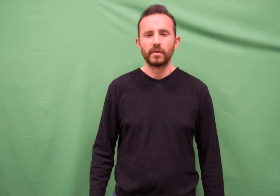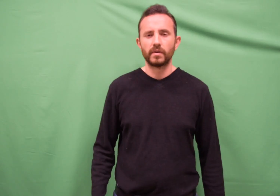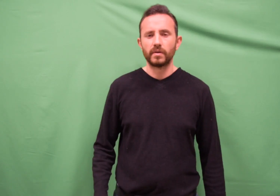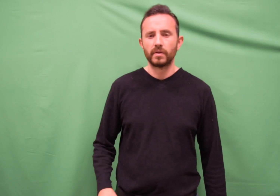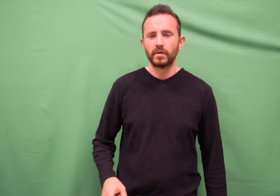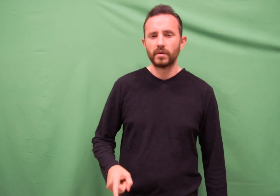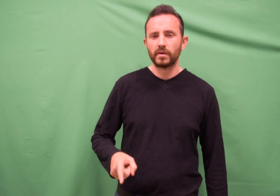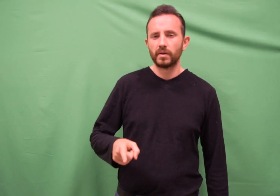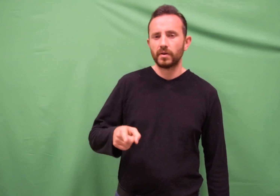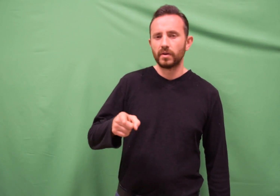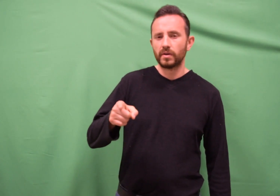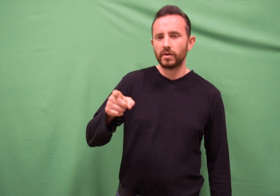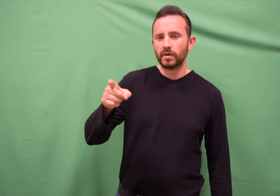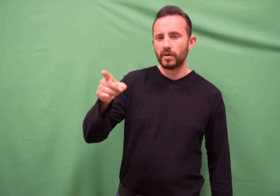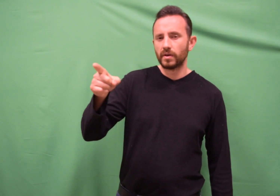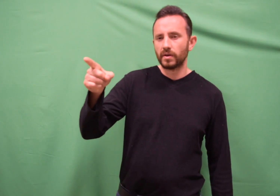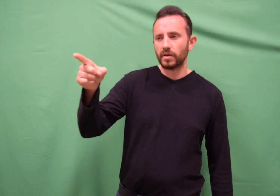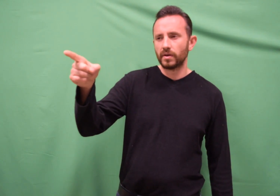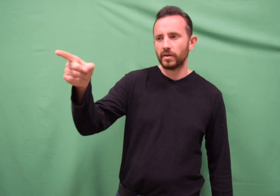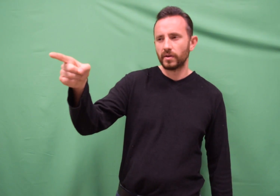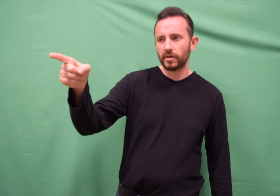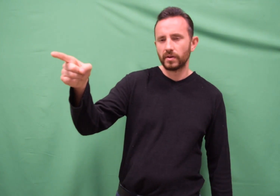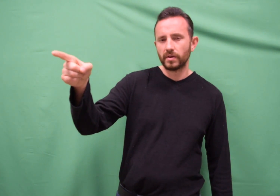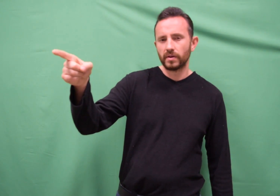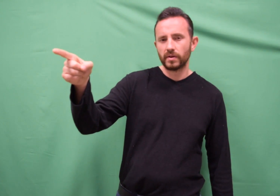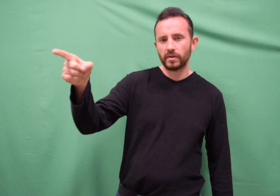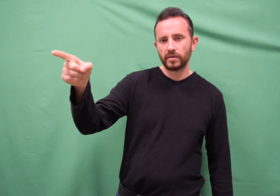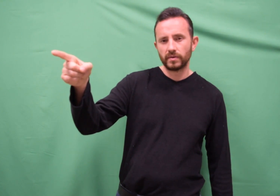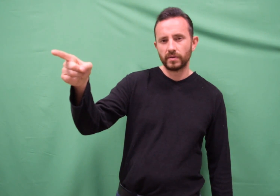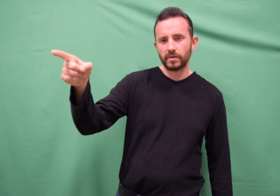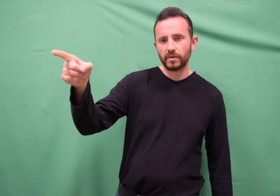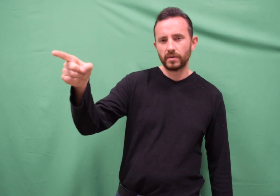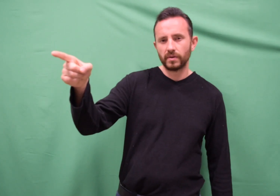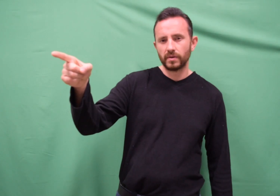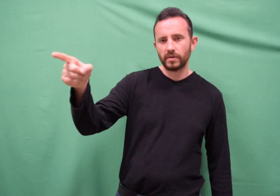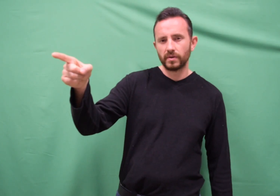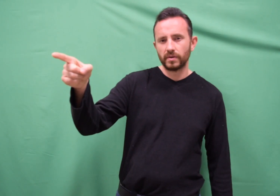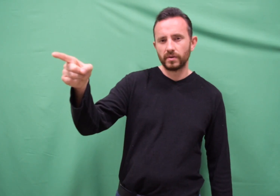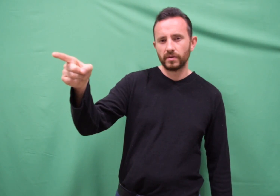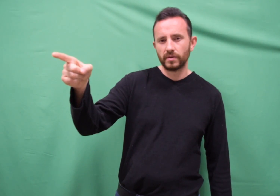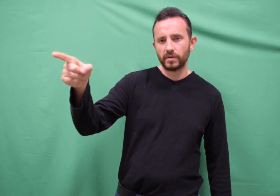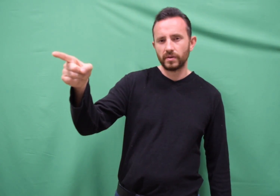él